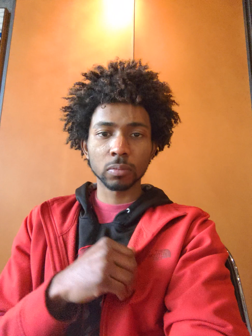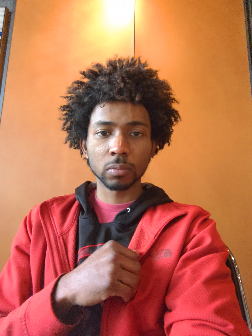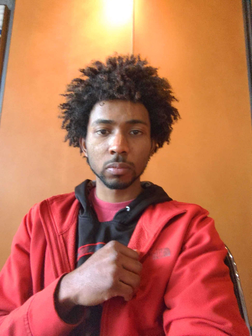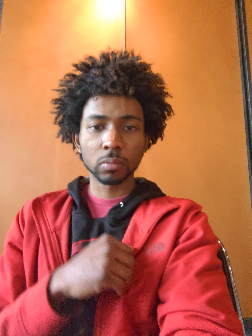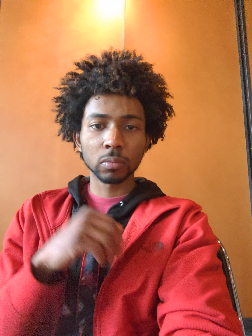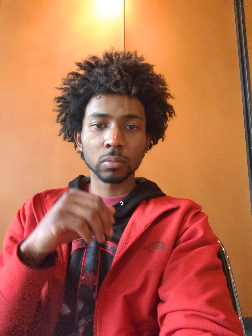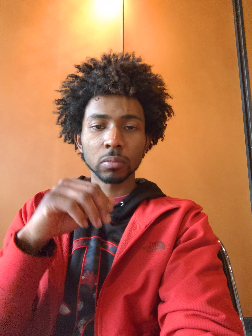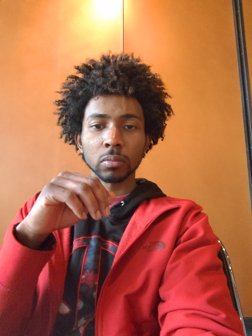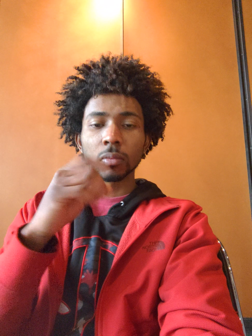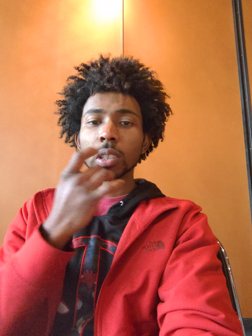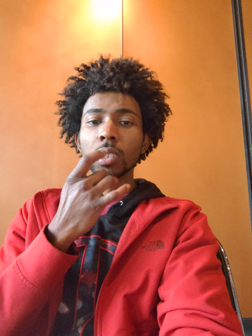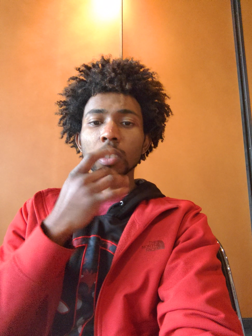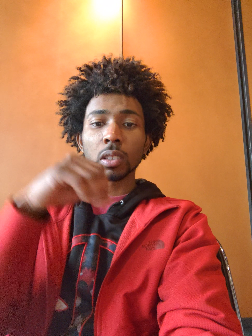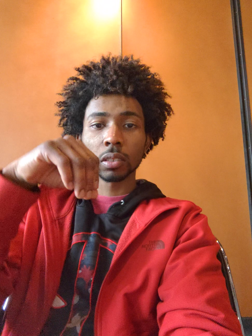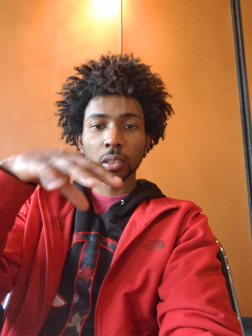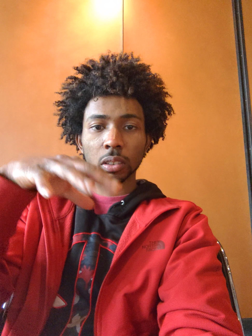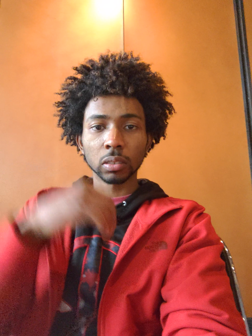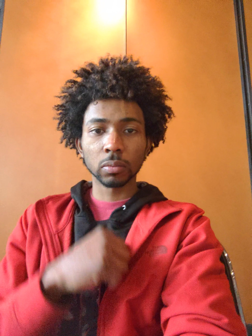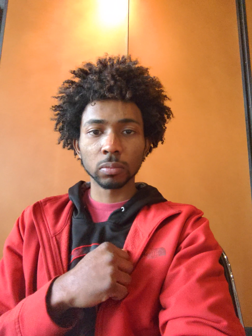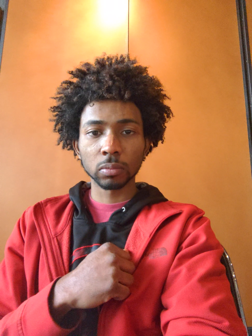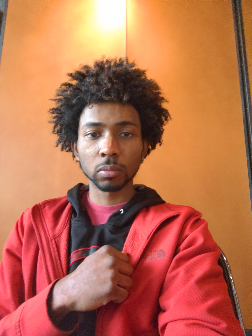lamp